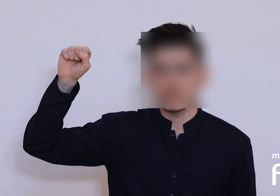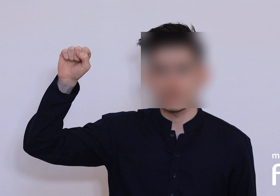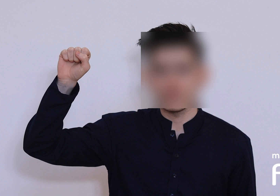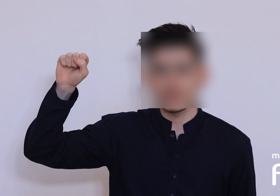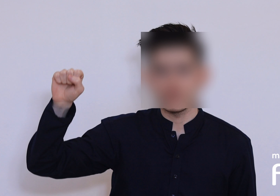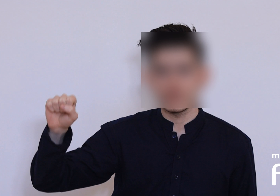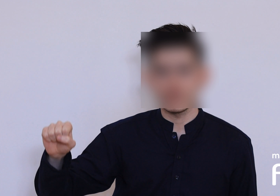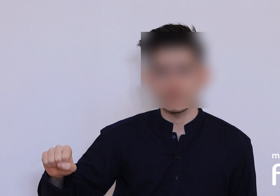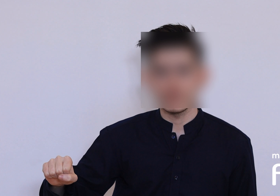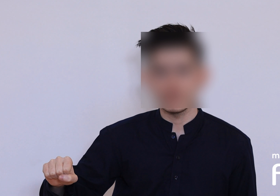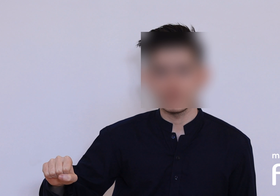آ